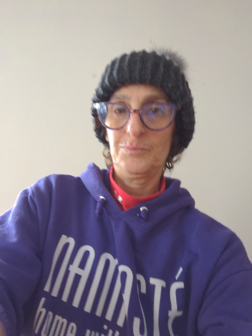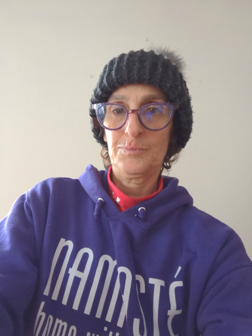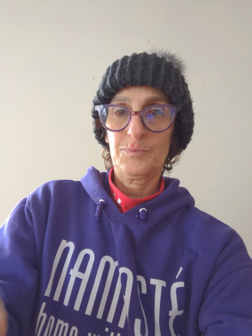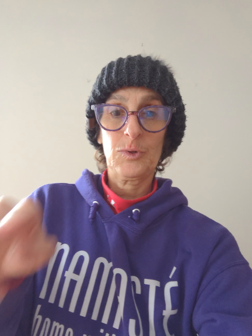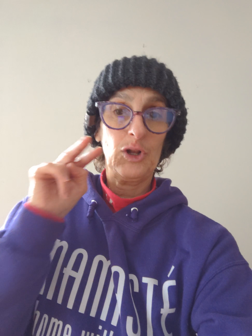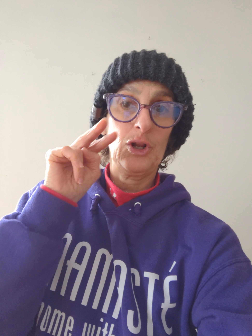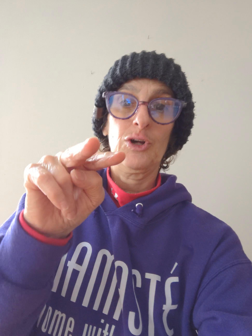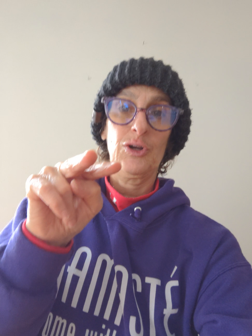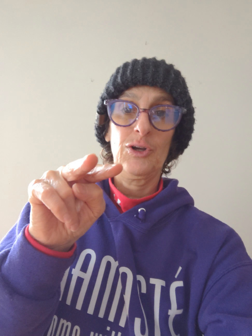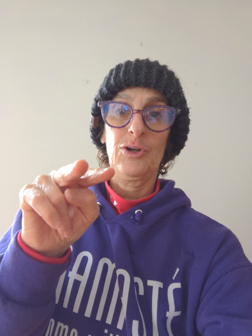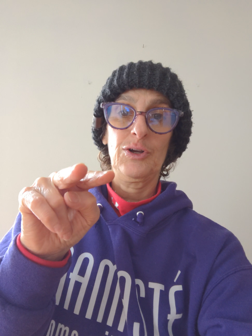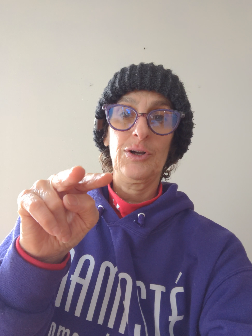look